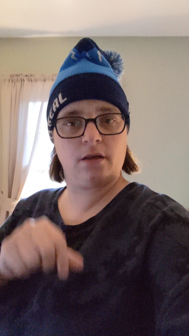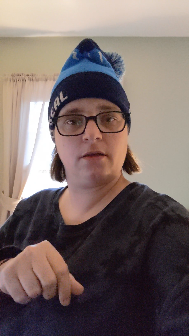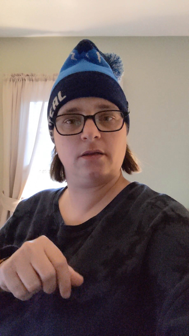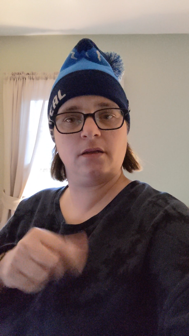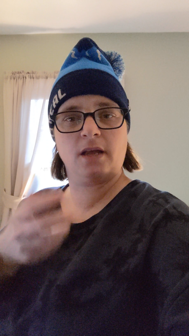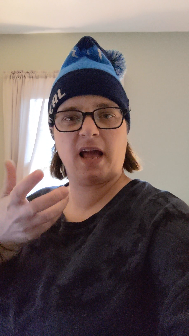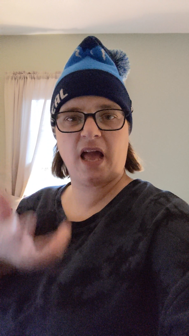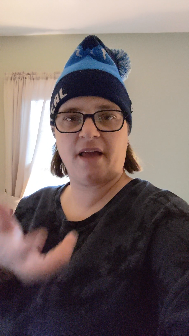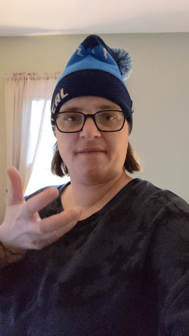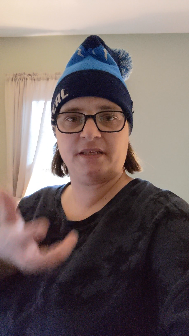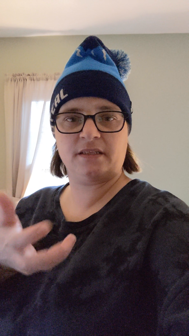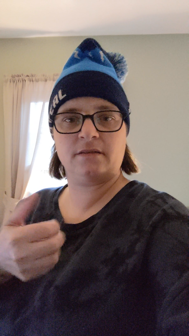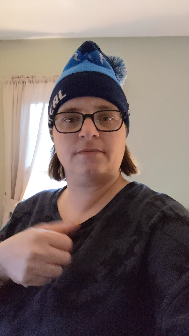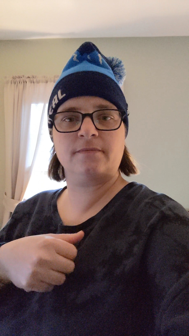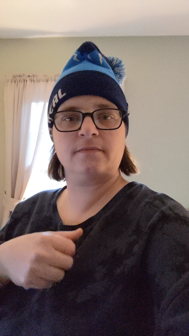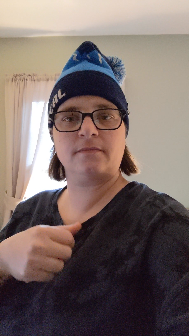heavy